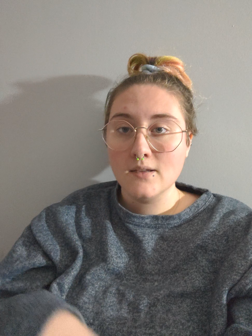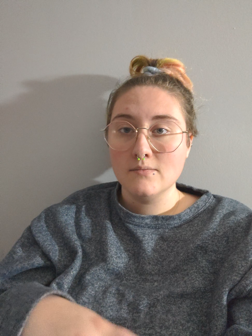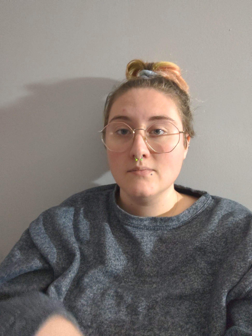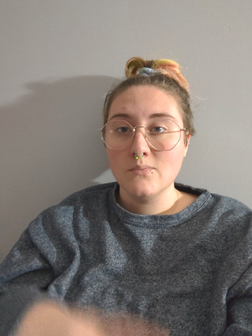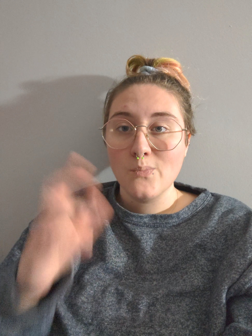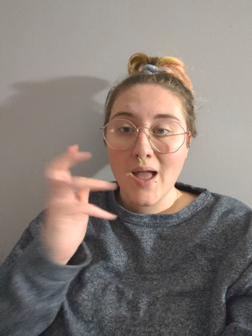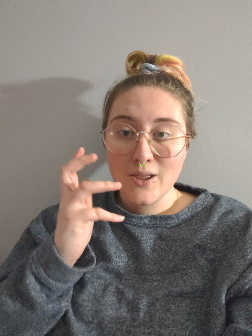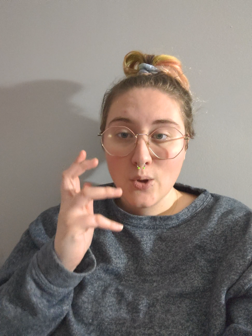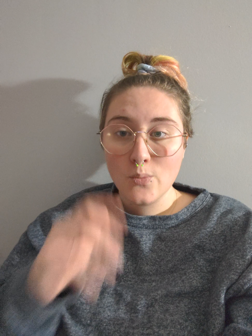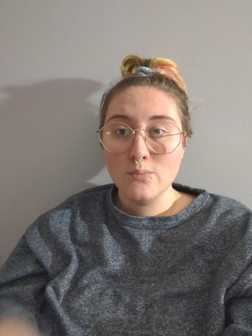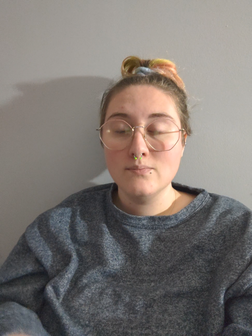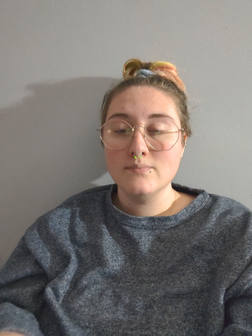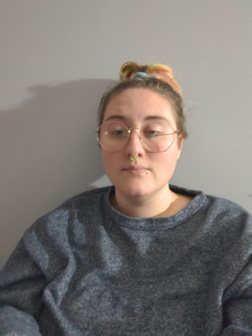radio